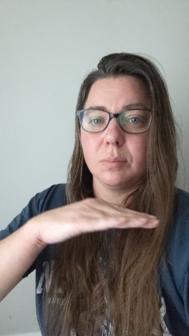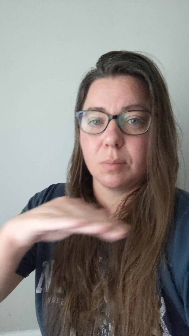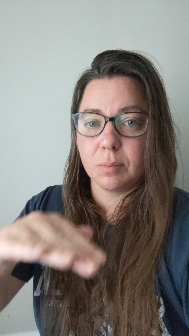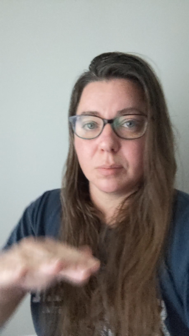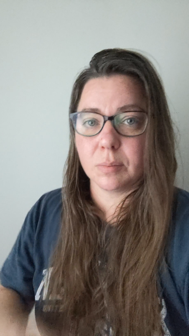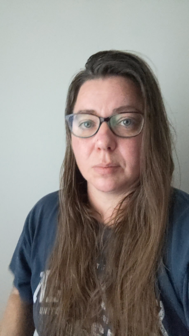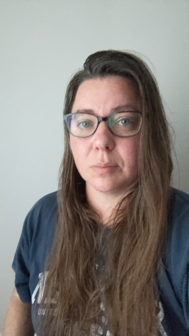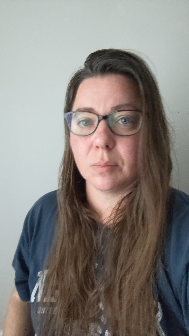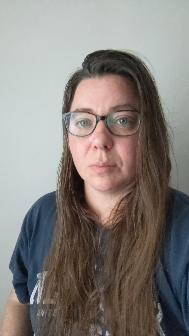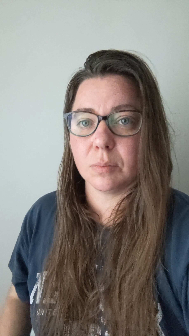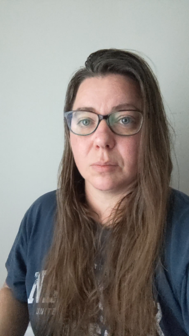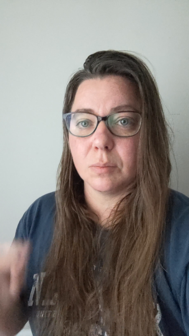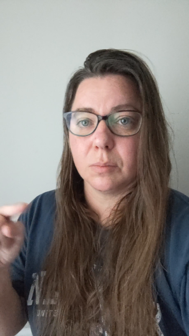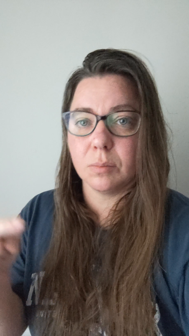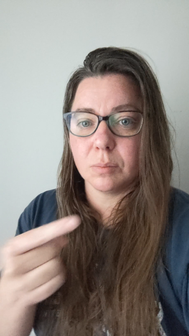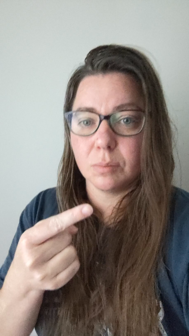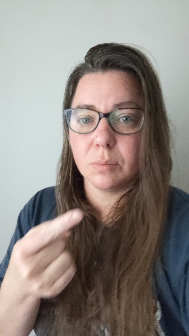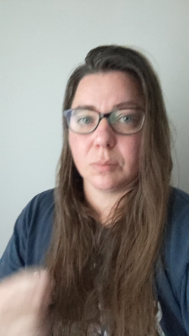hurt